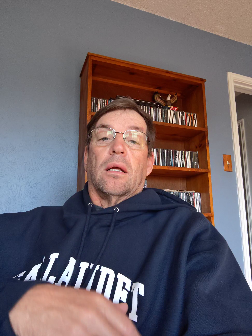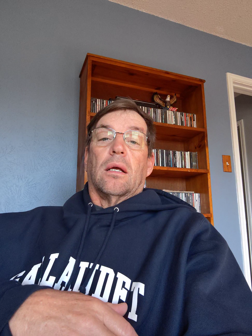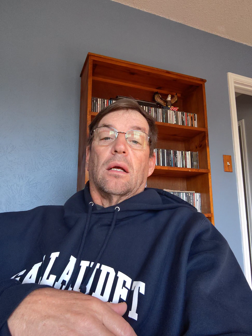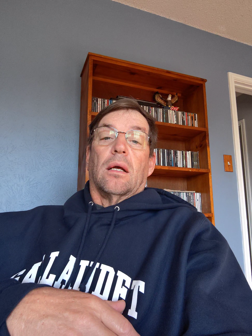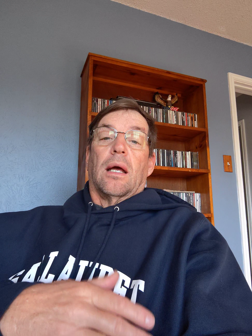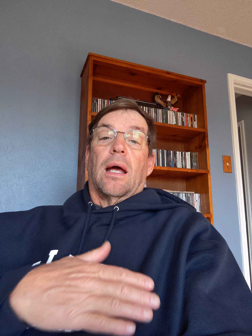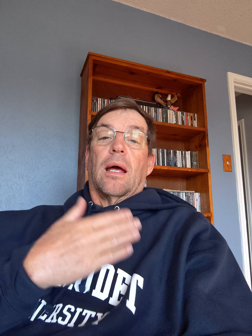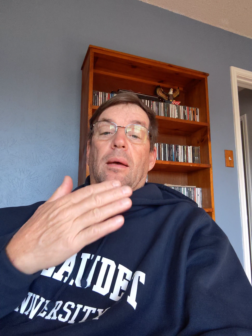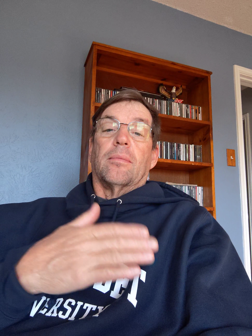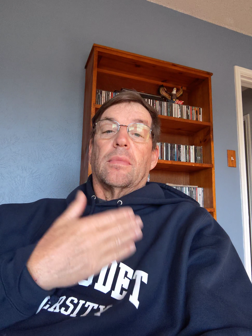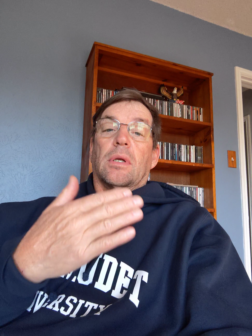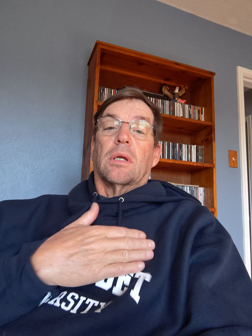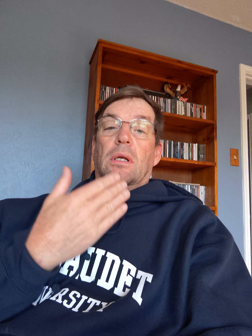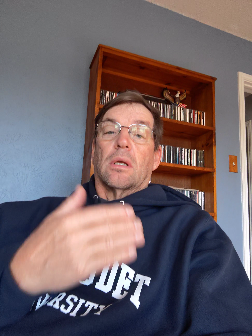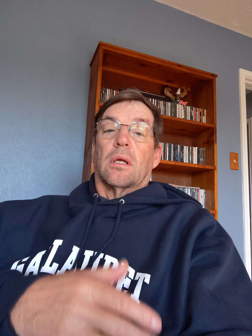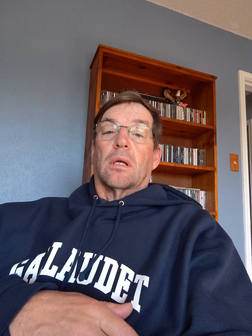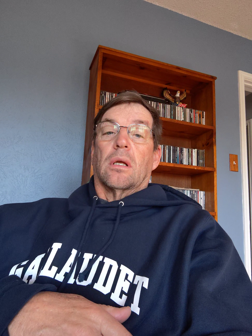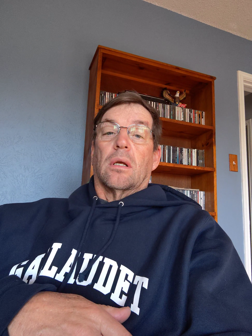happy